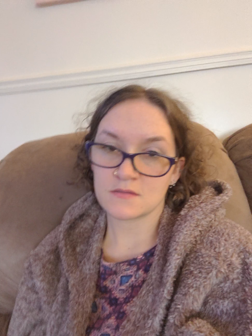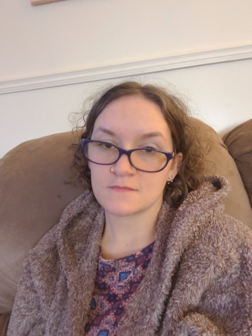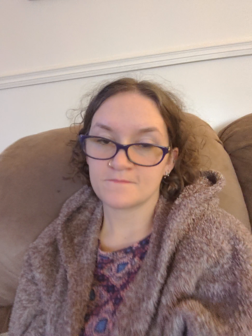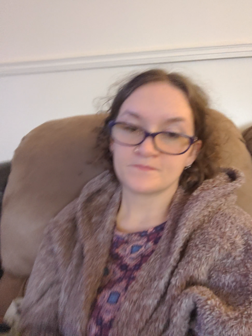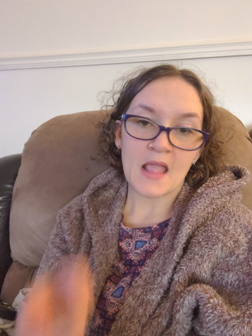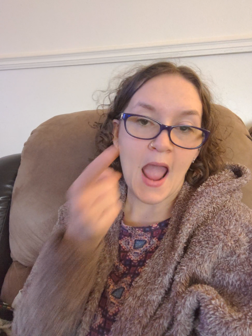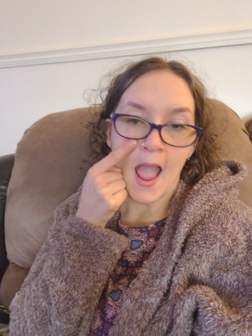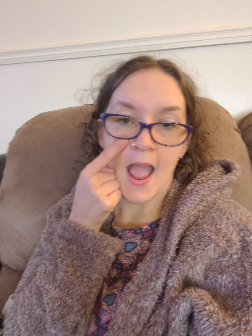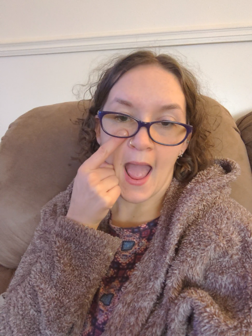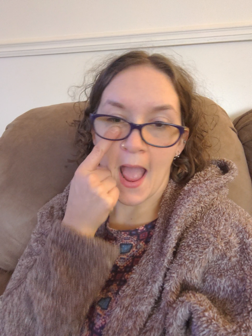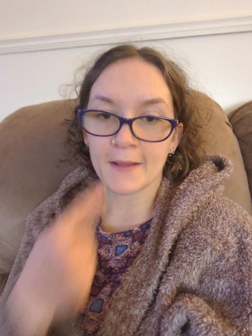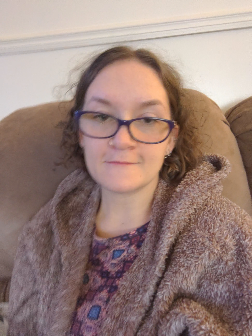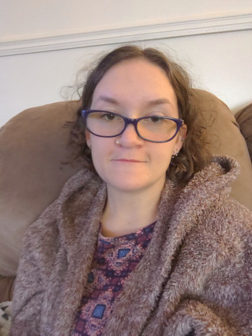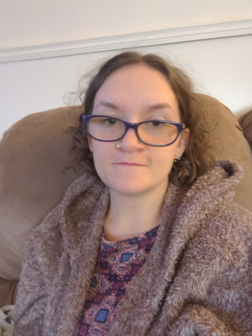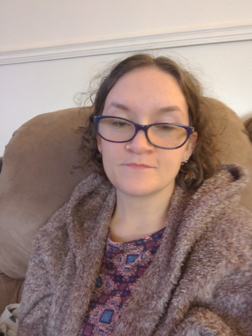eye